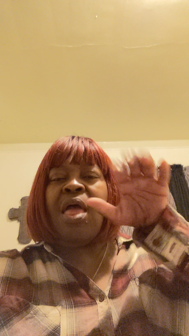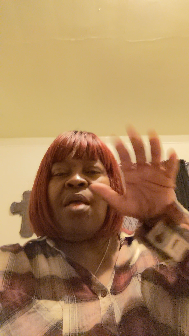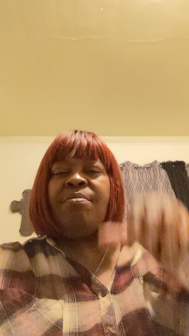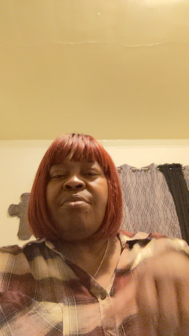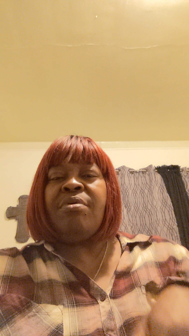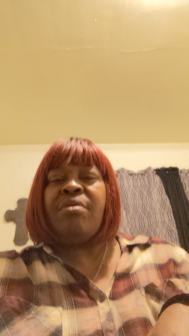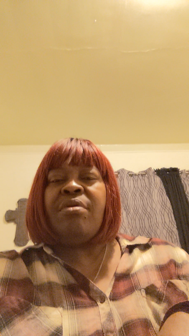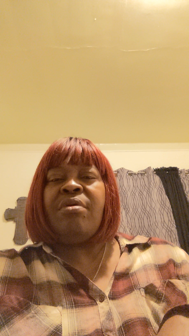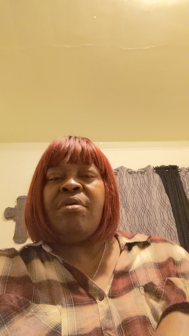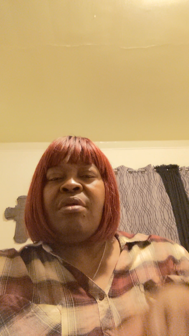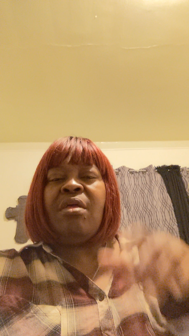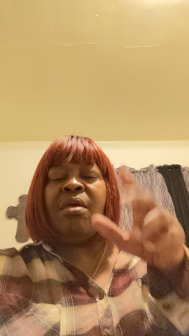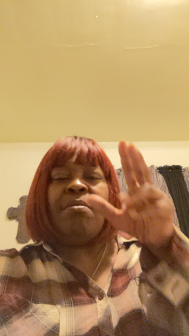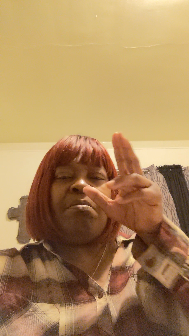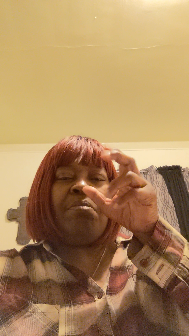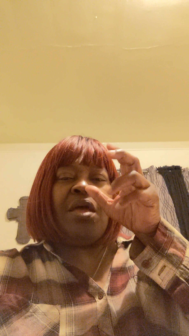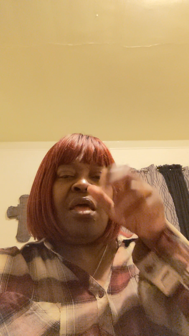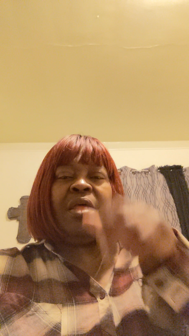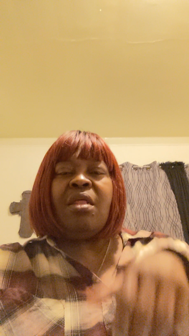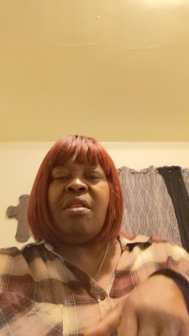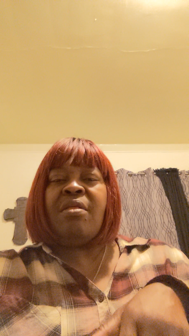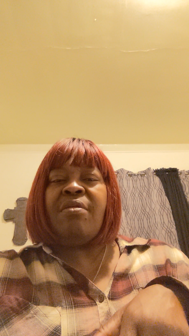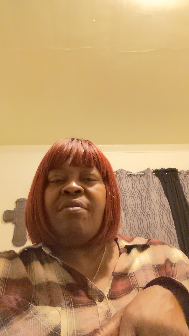ant